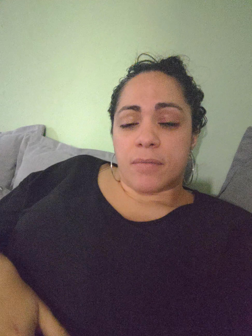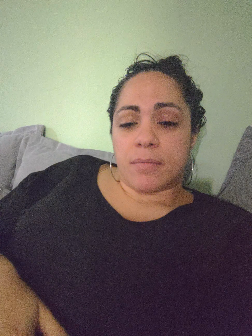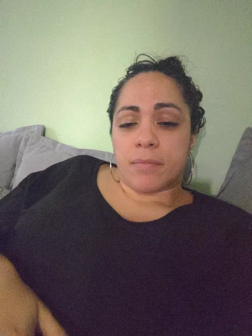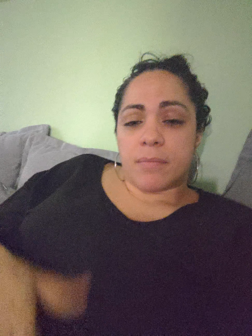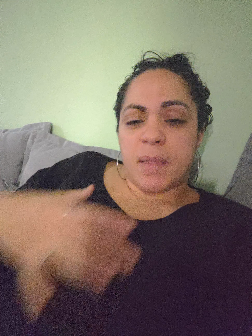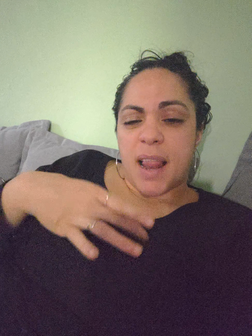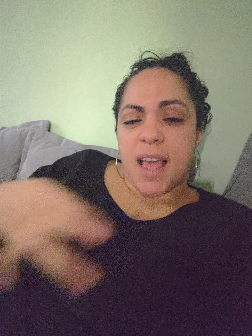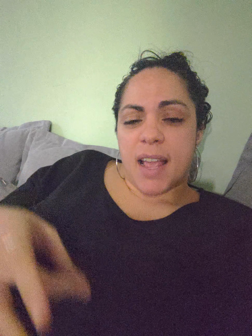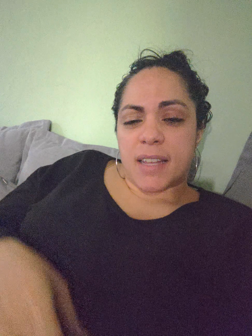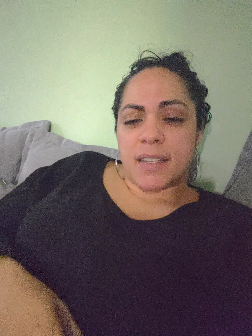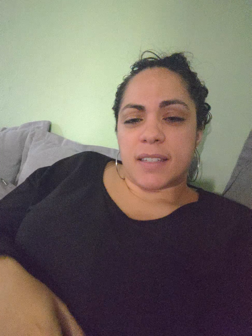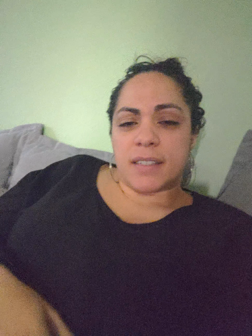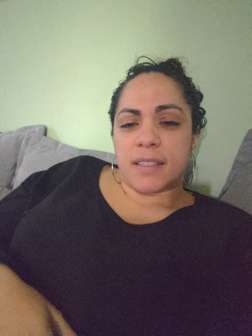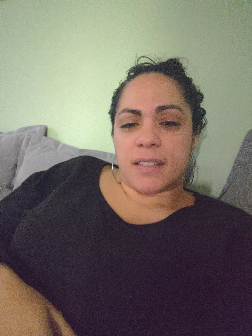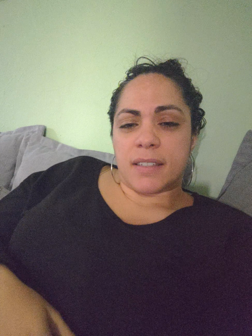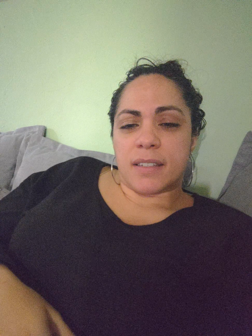like